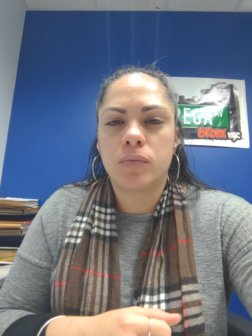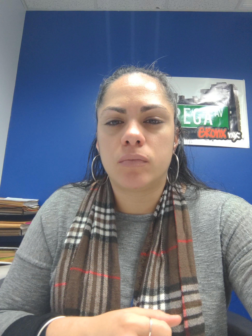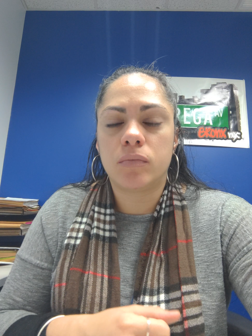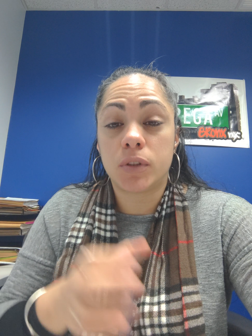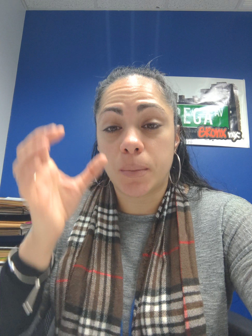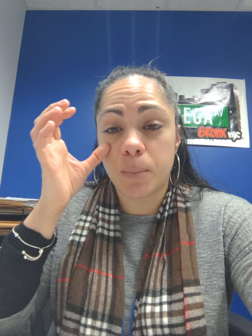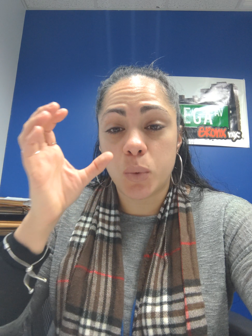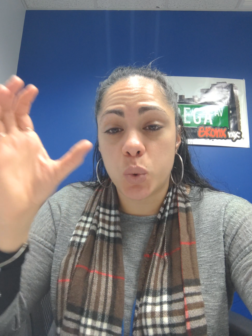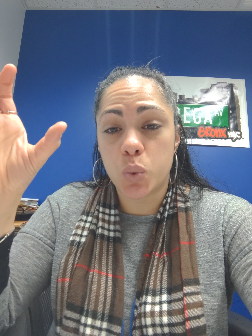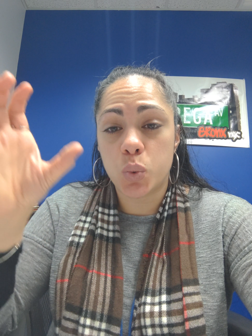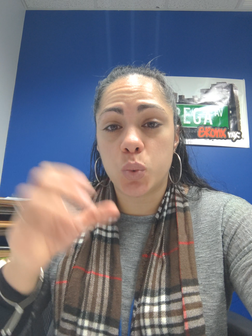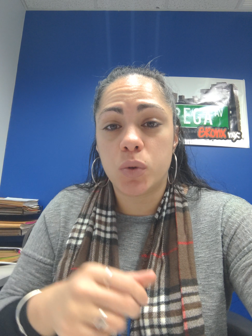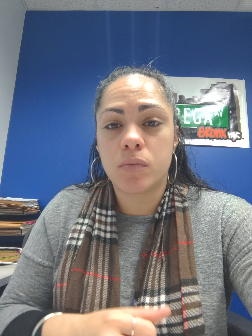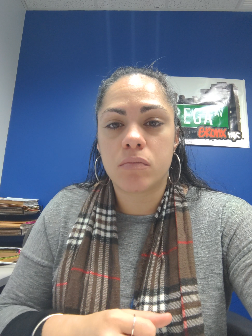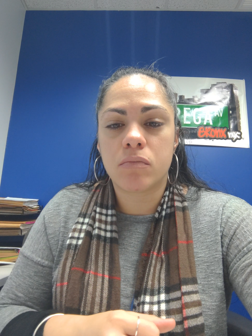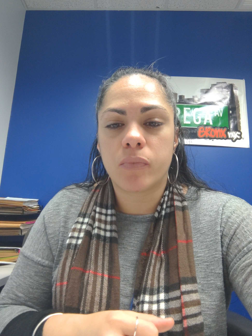moon